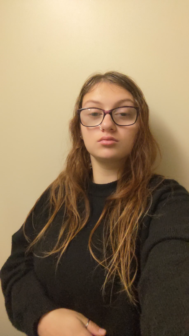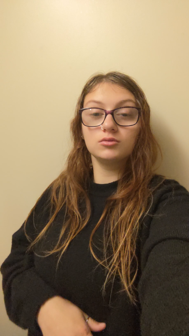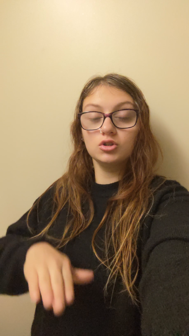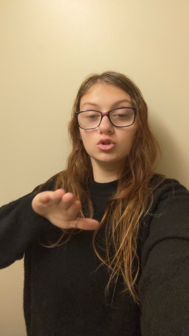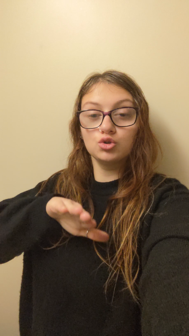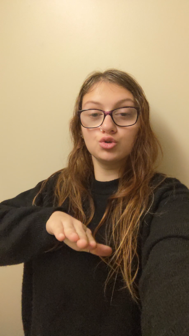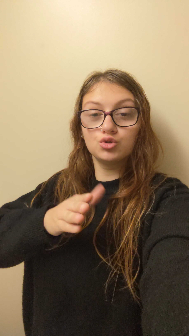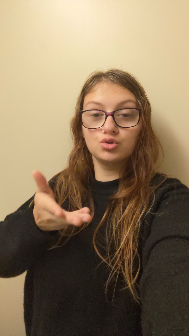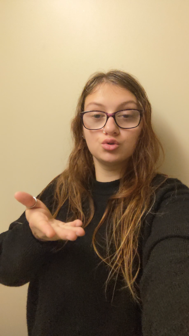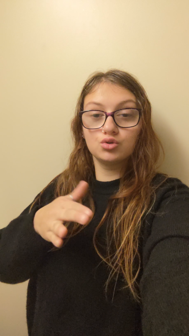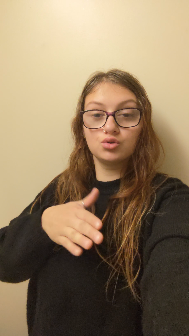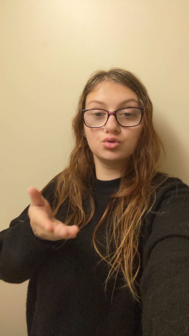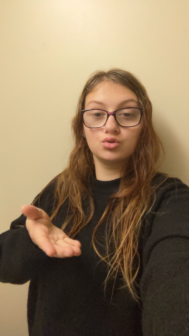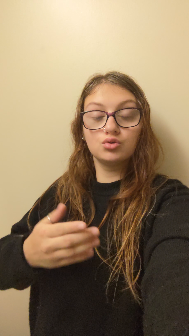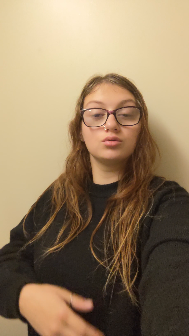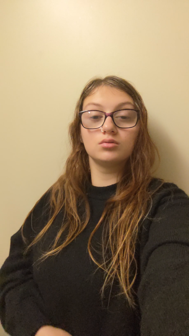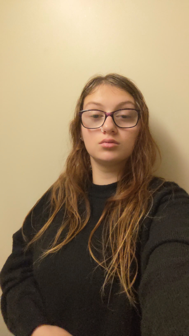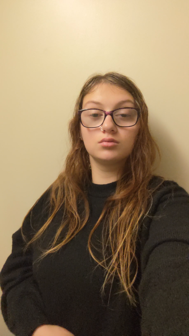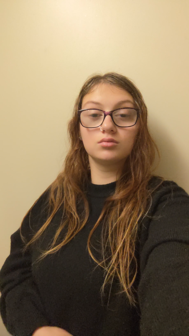cook